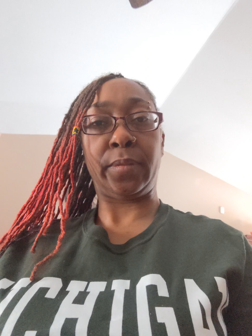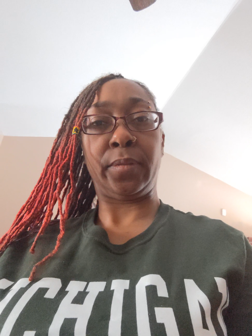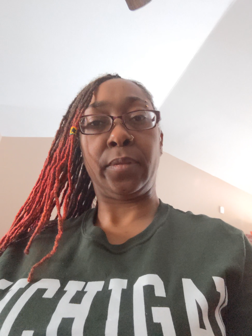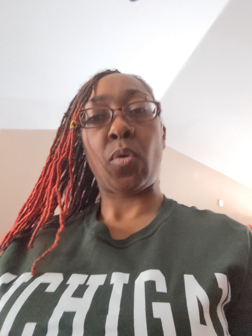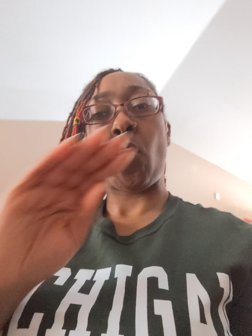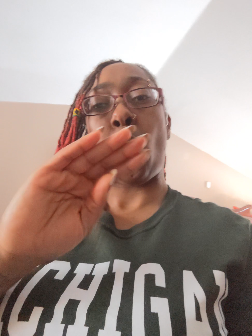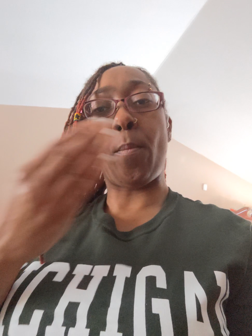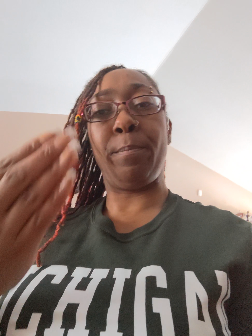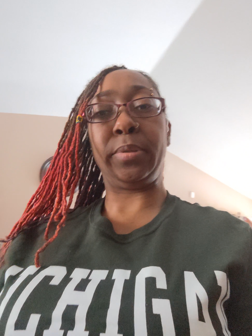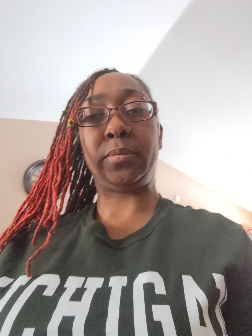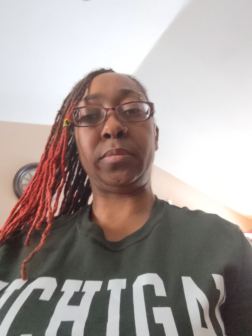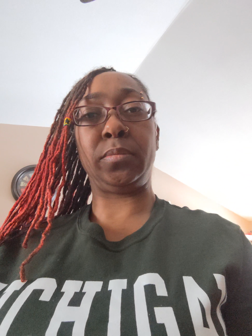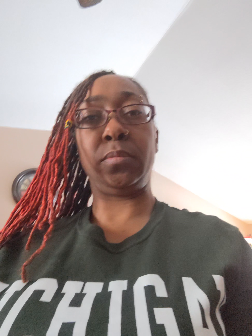open